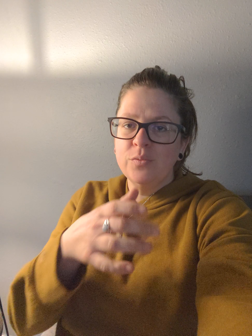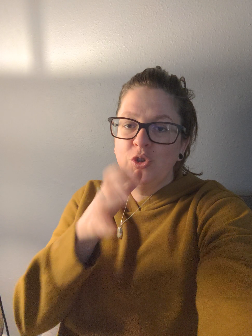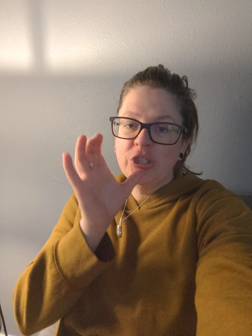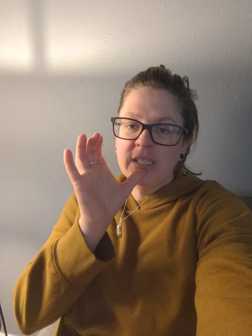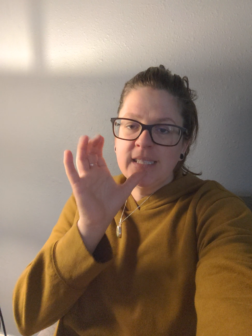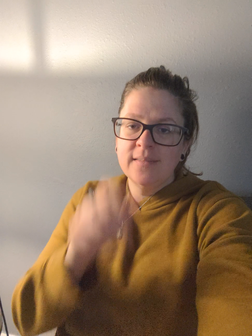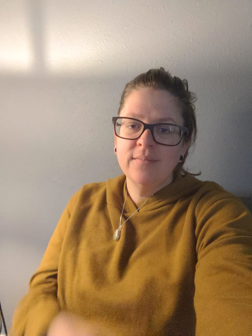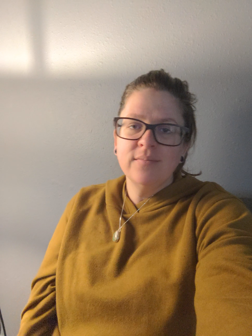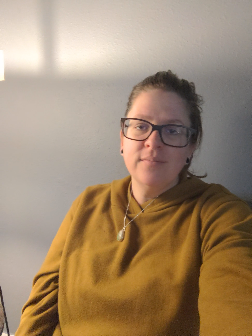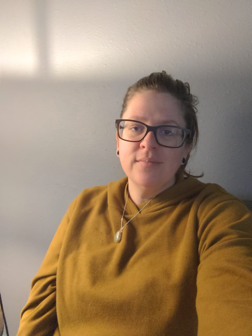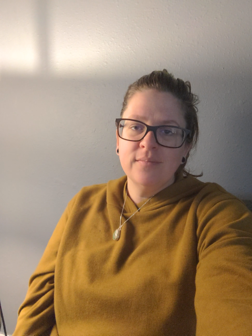drink